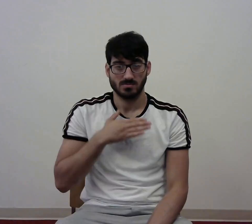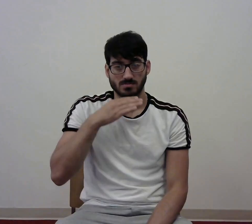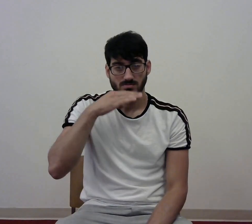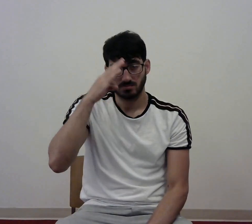ata